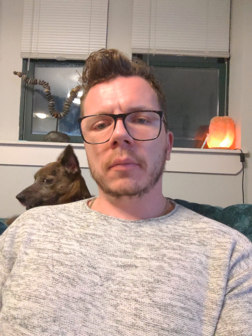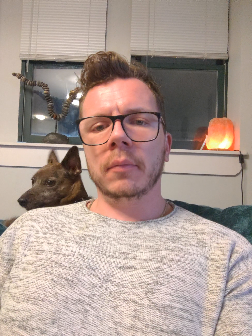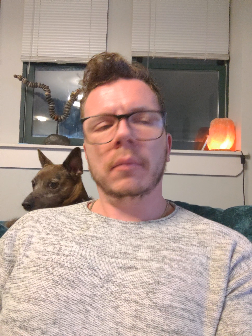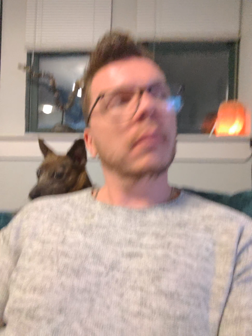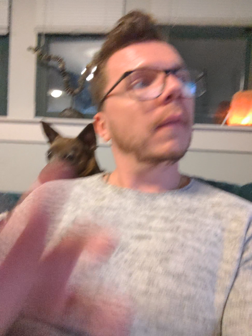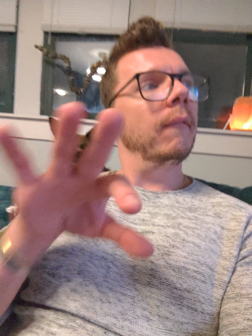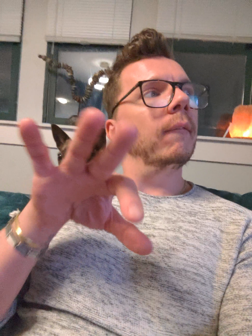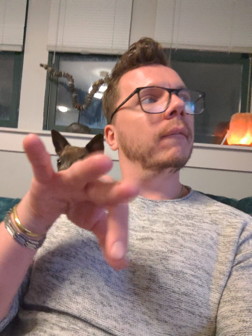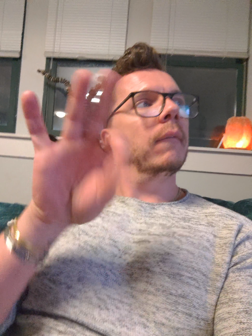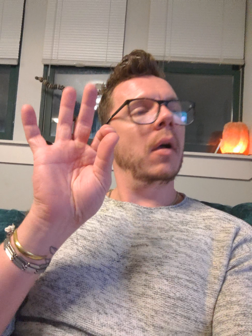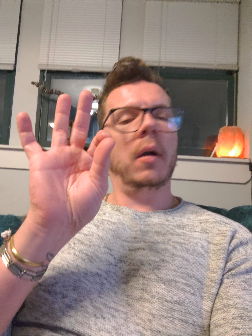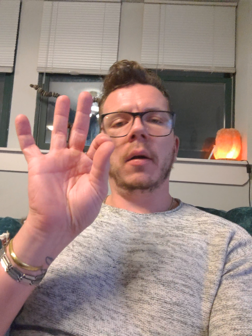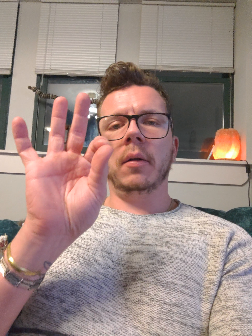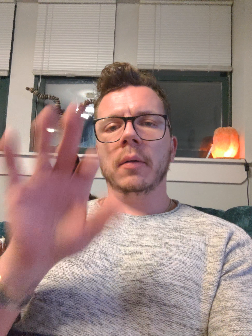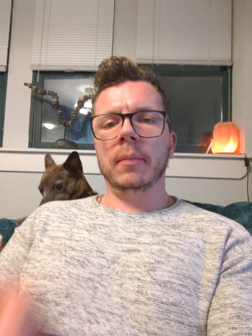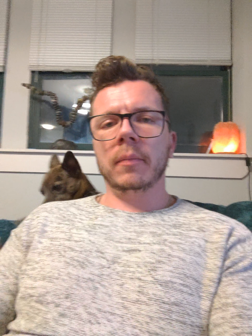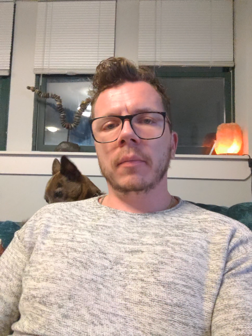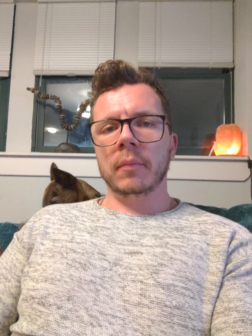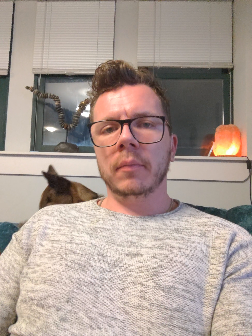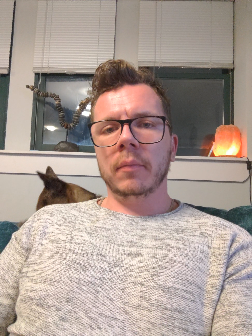find